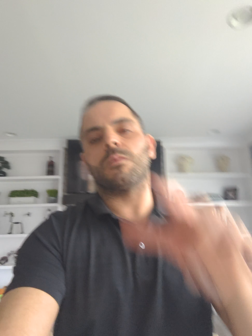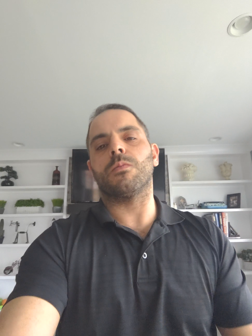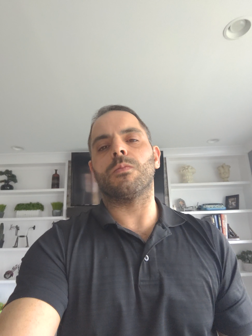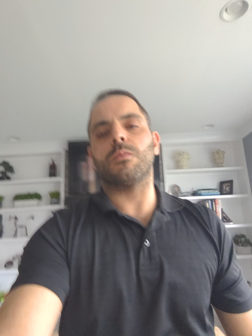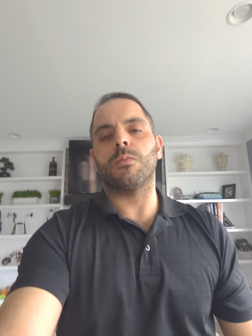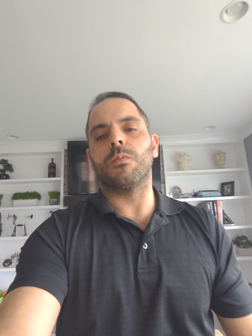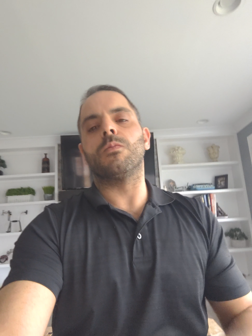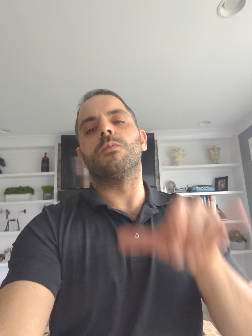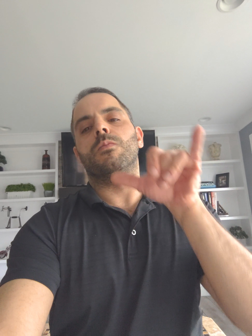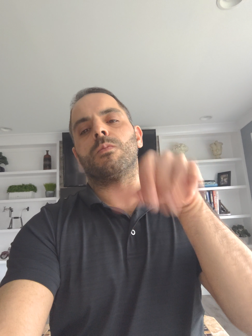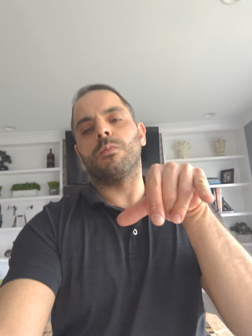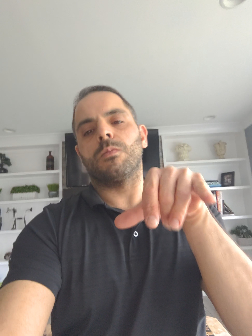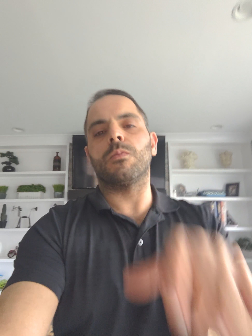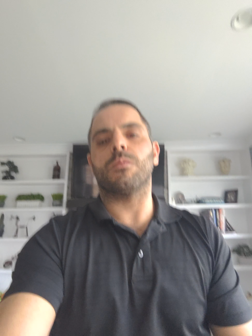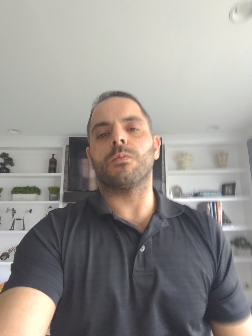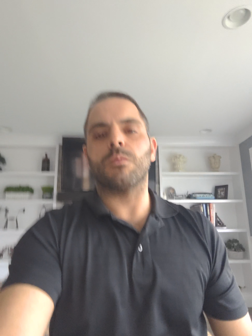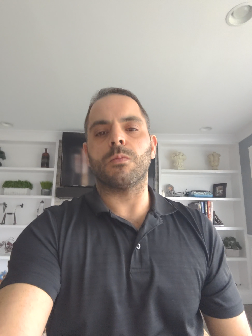that